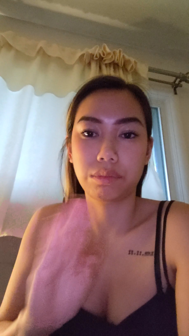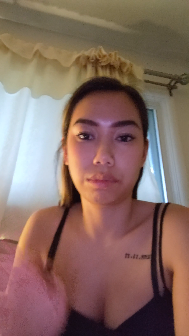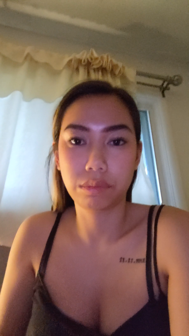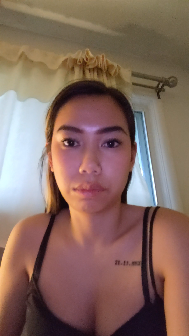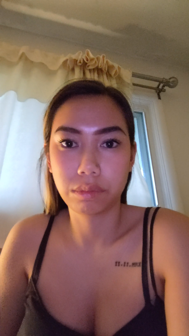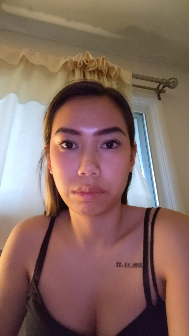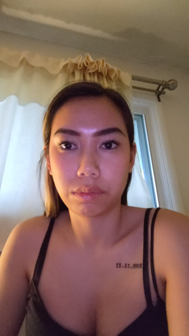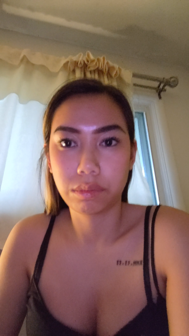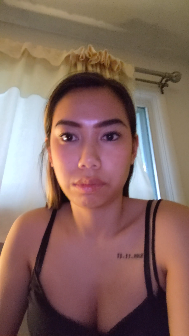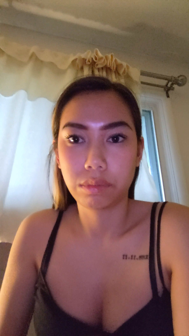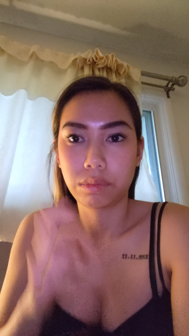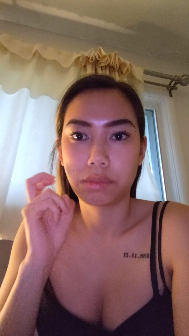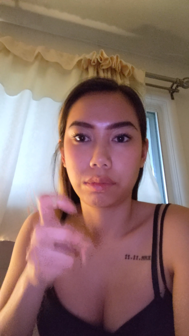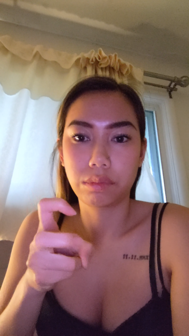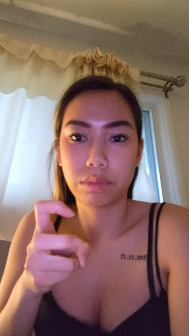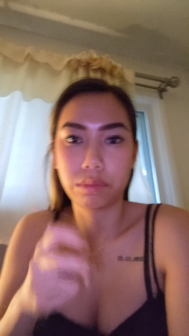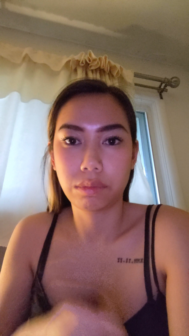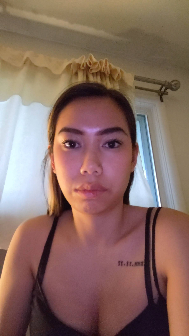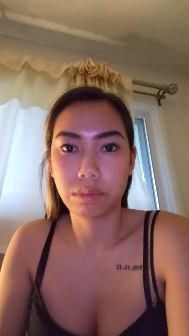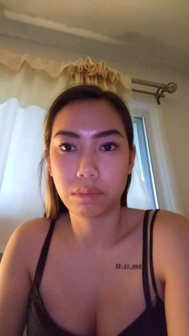hard